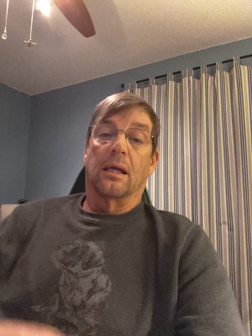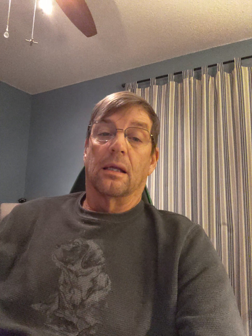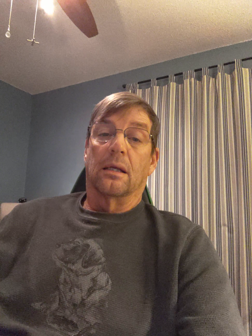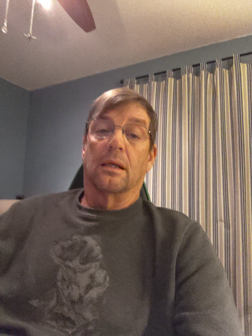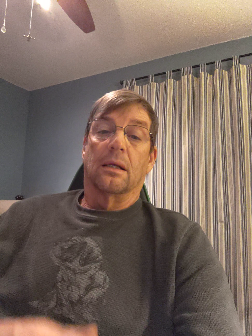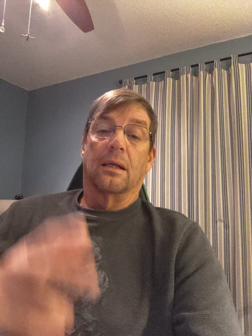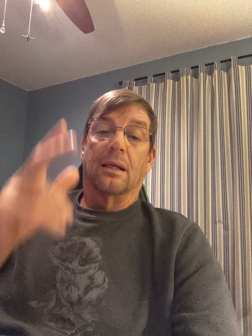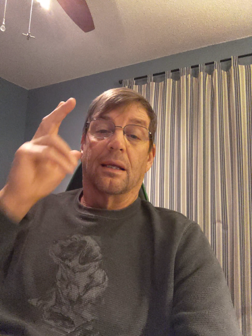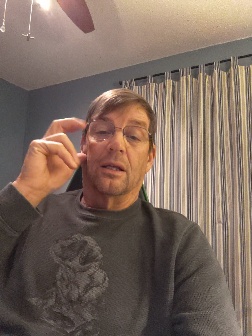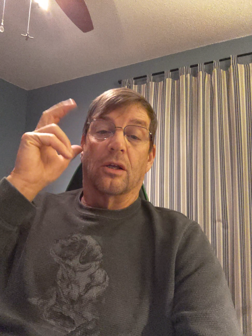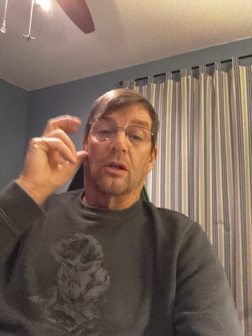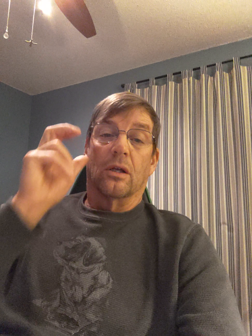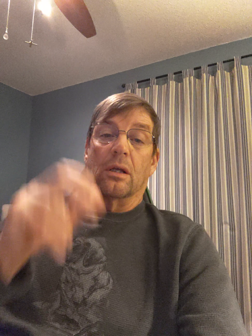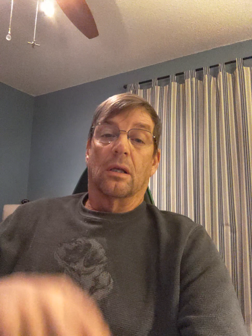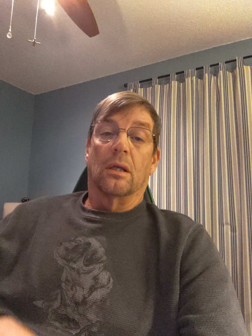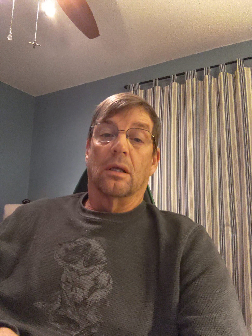hear